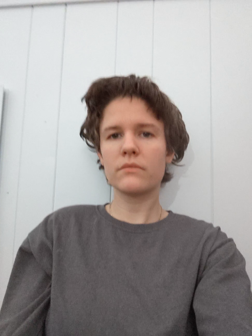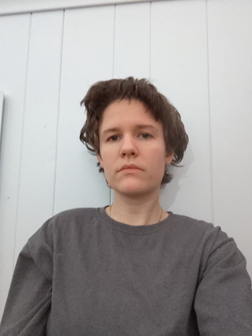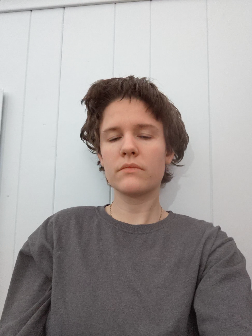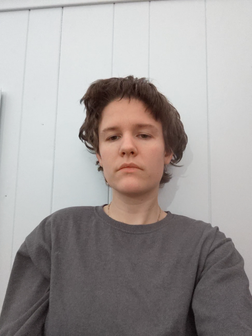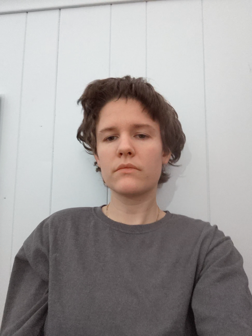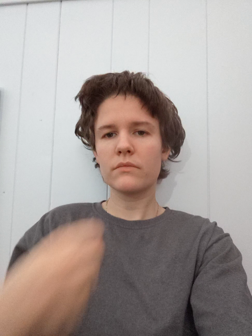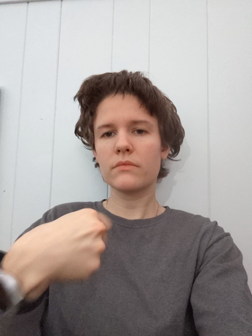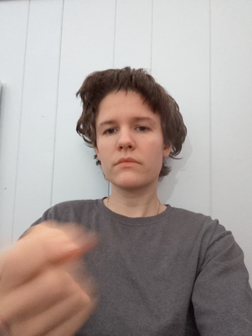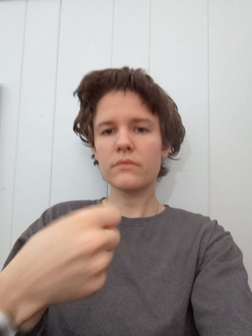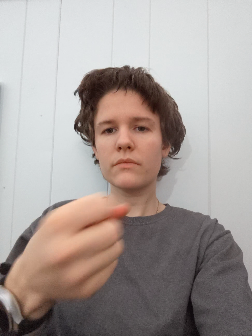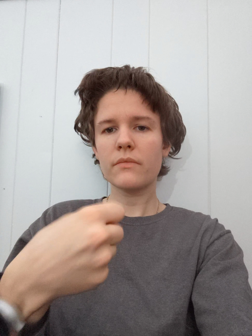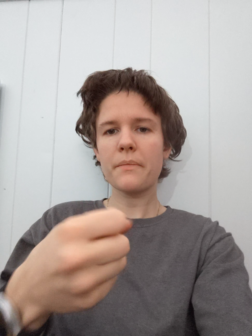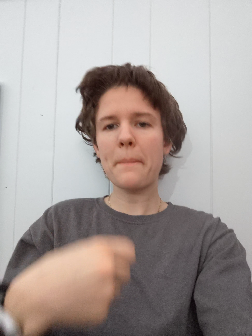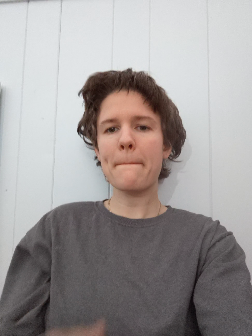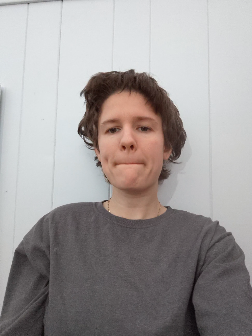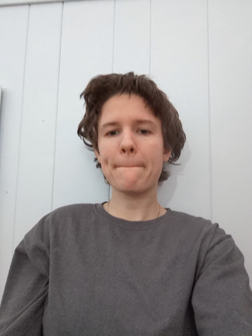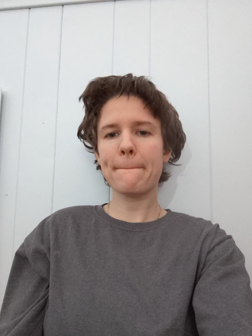make